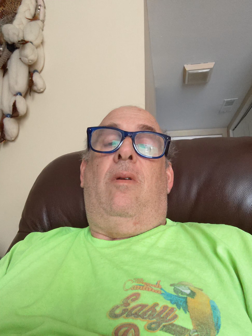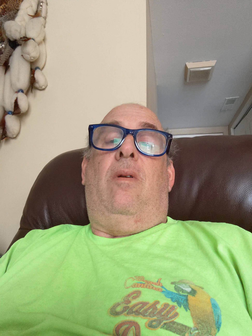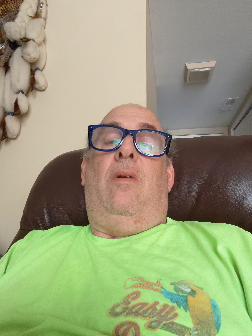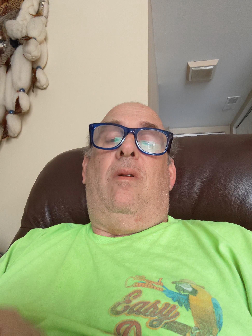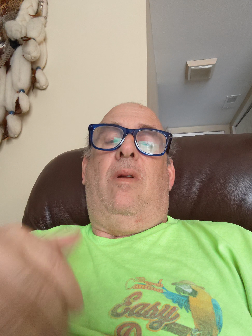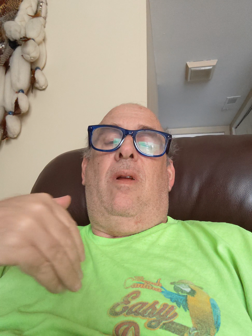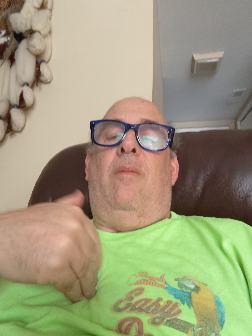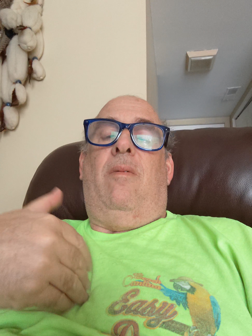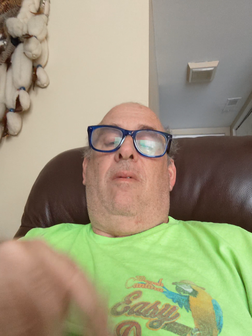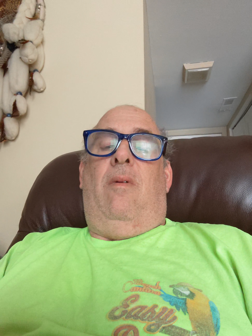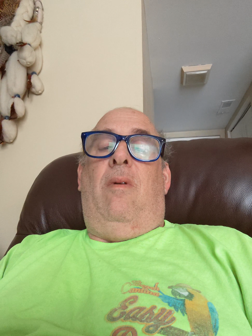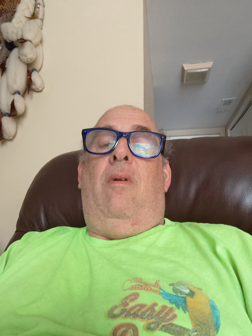animal